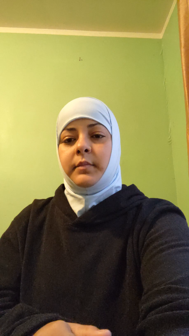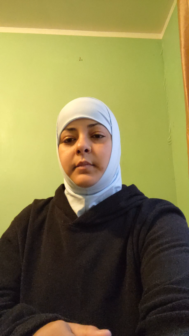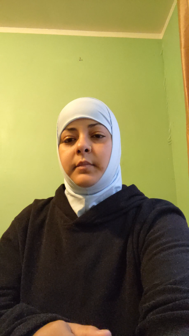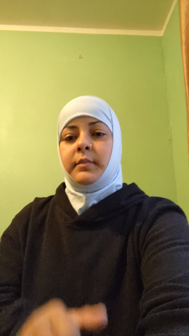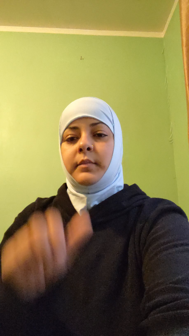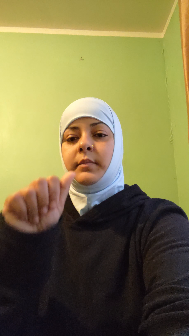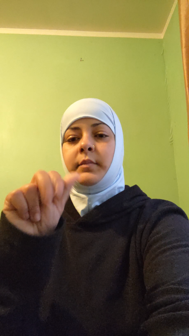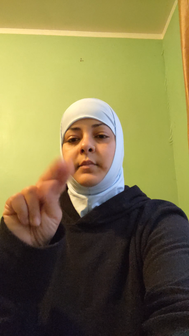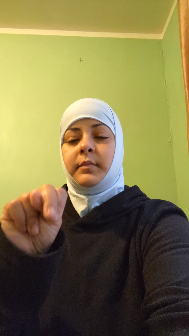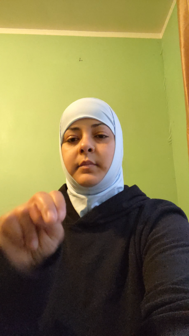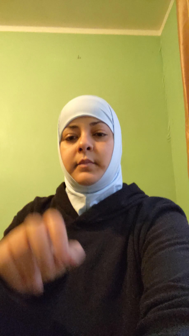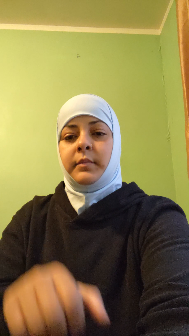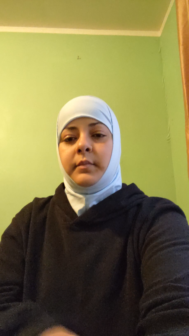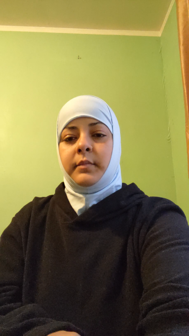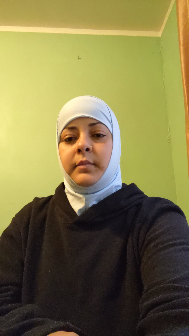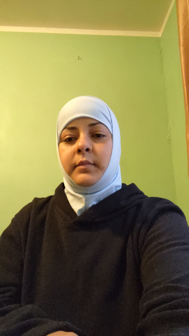an